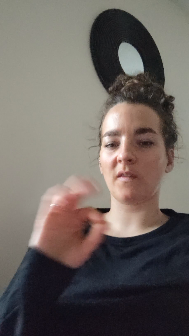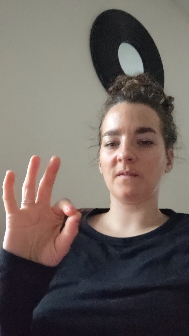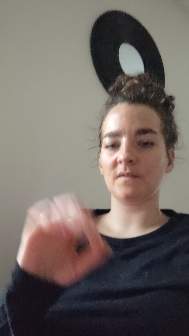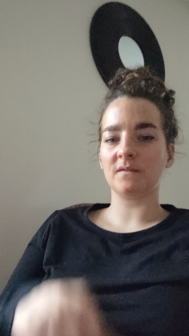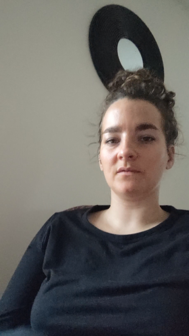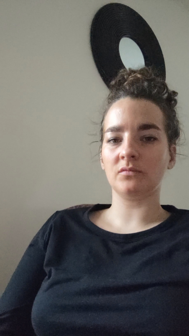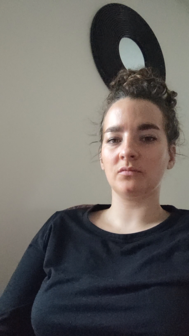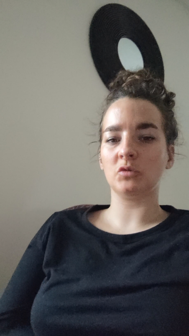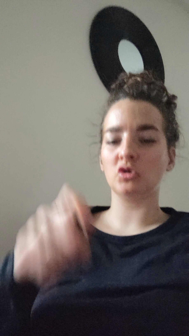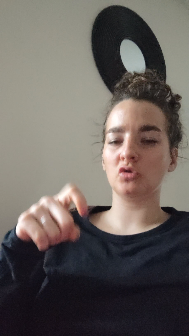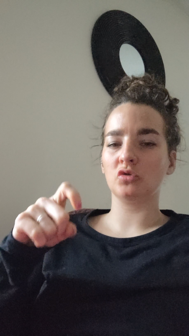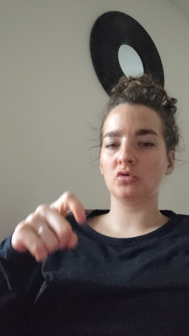should